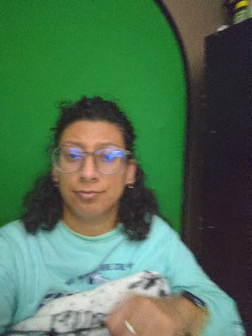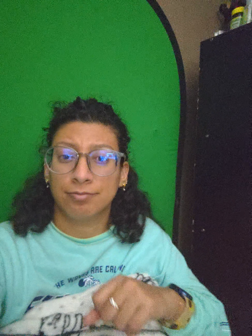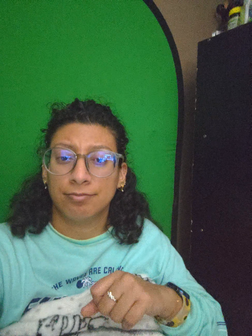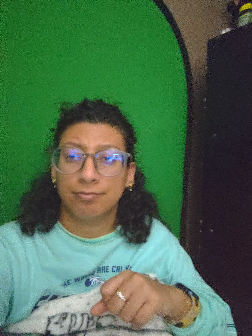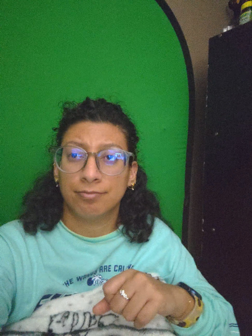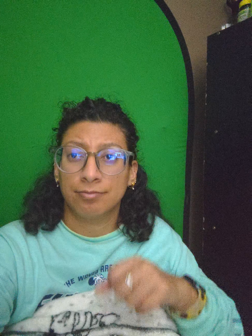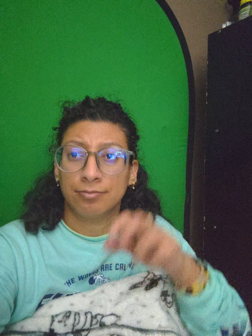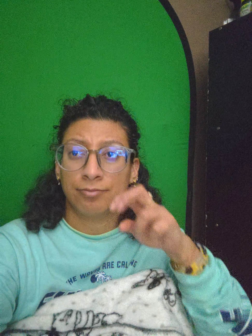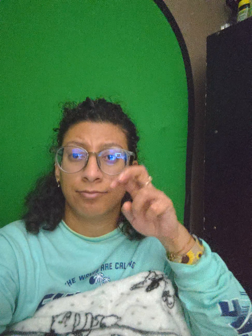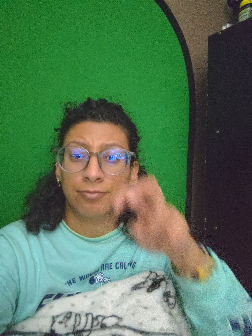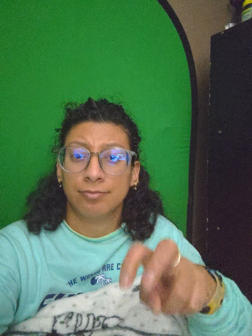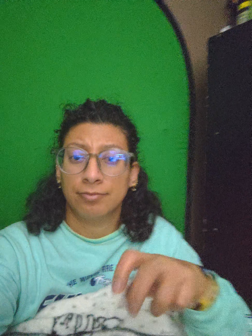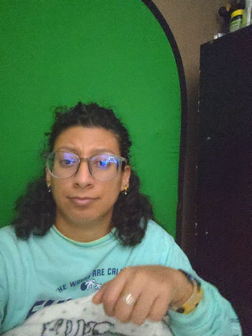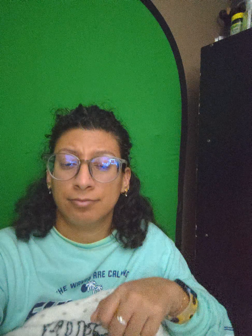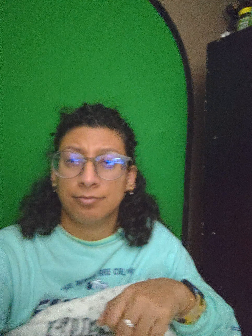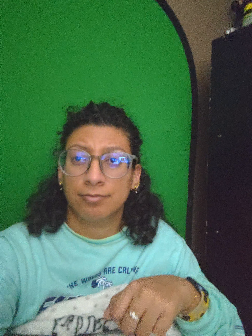ride